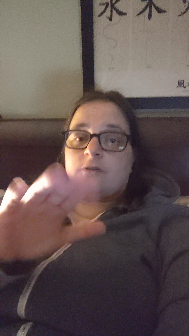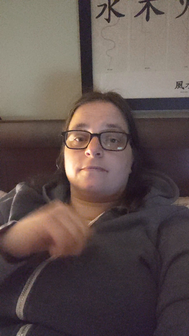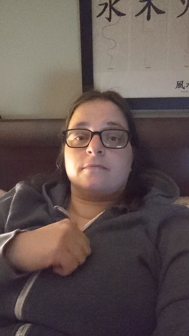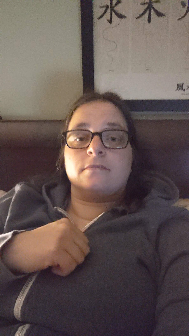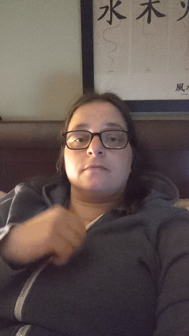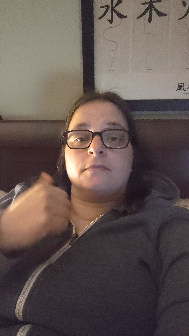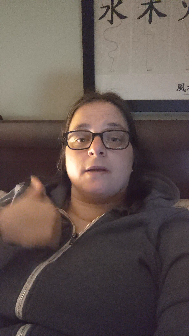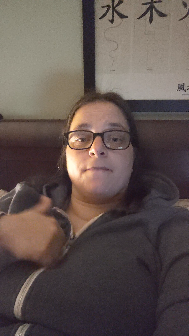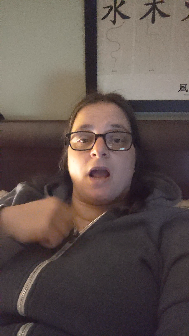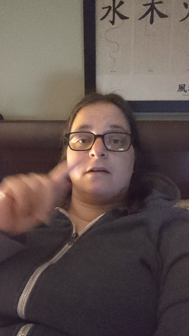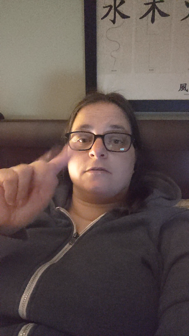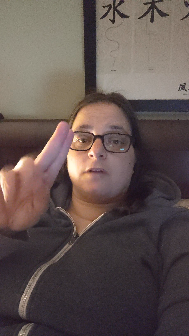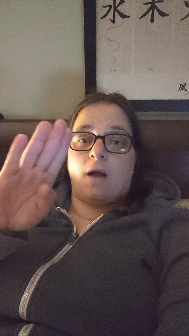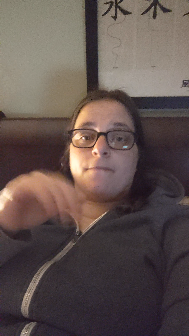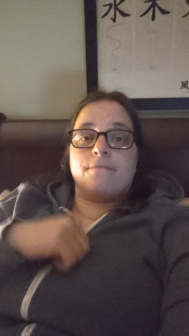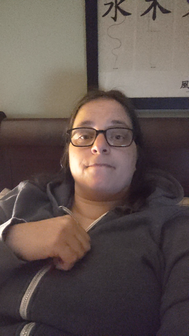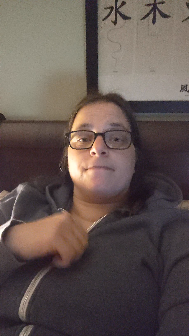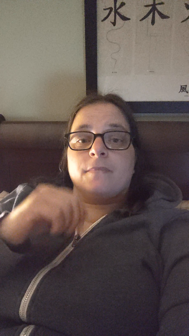bathtub